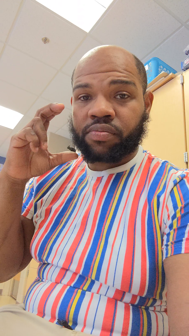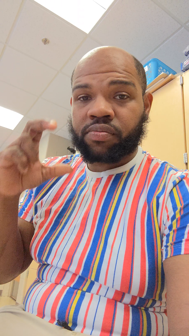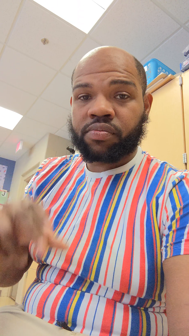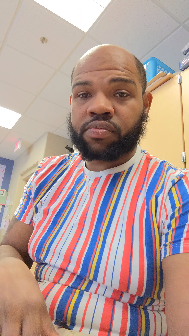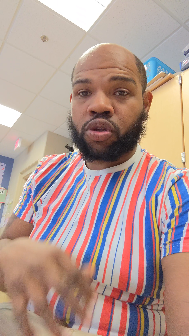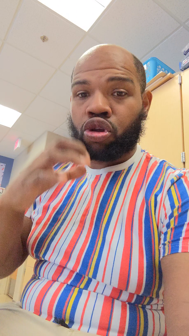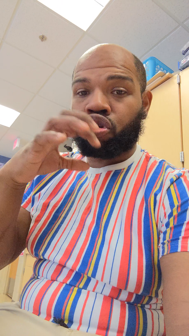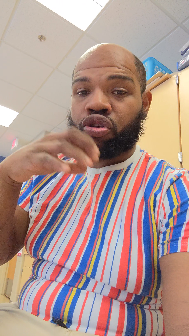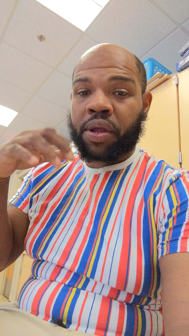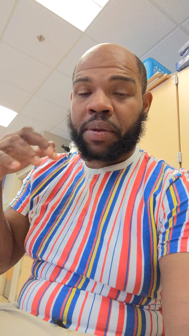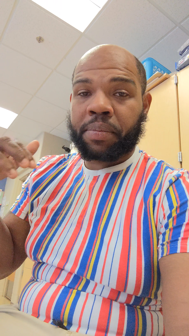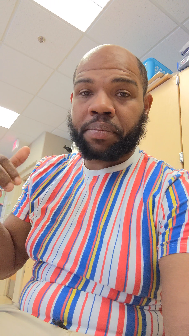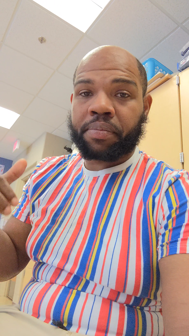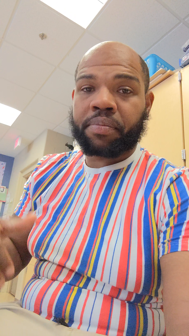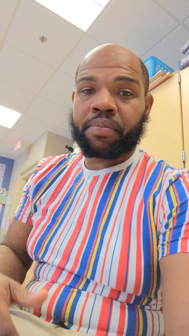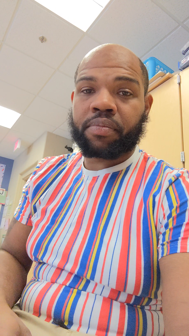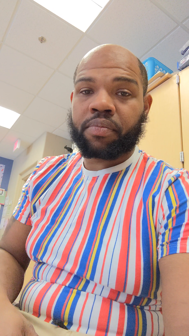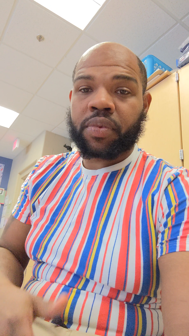grapes